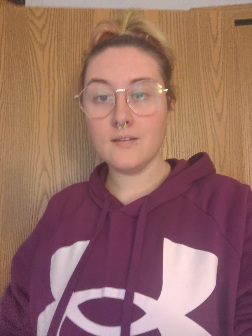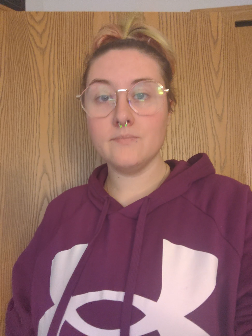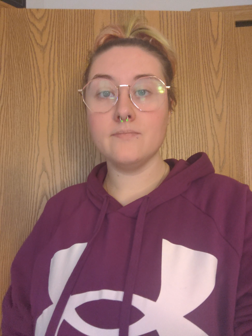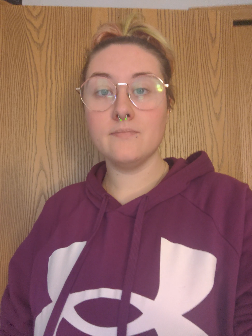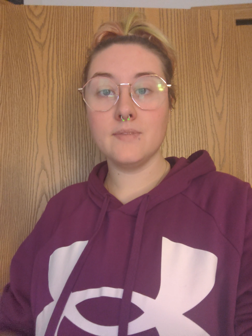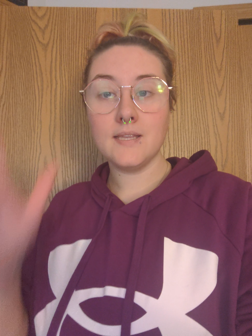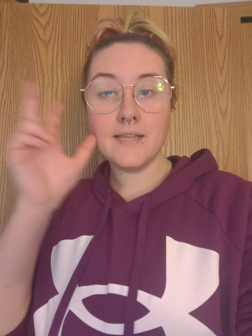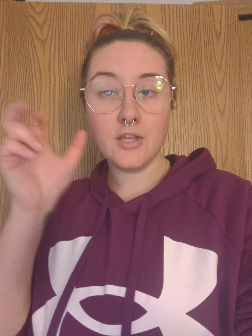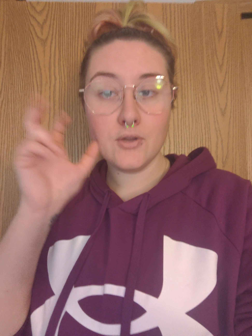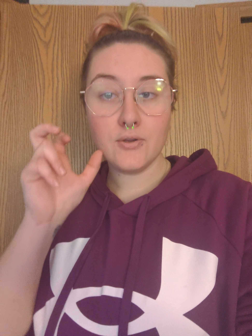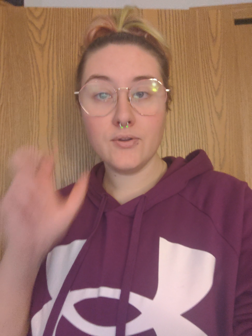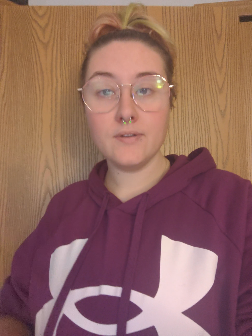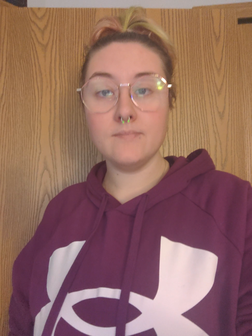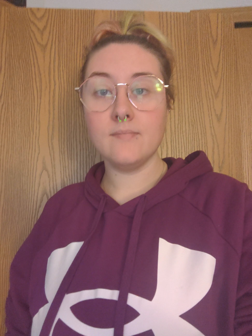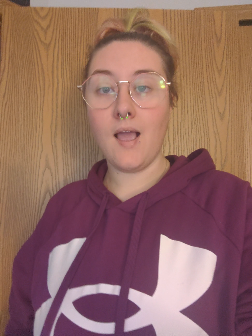hear